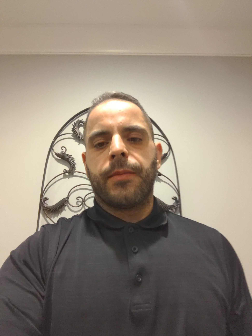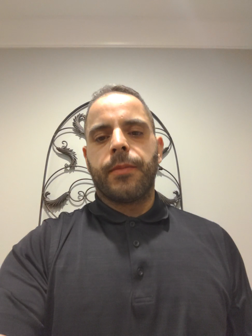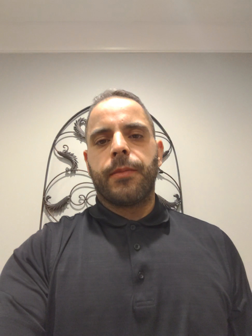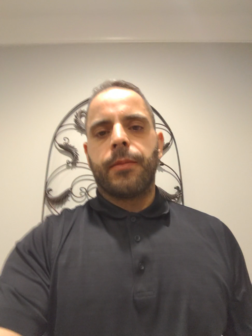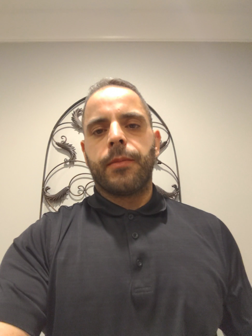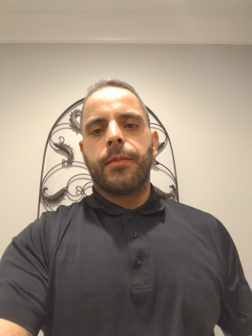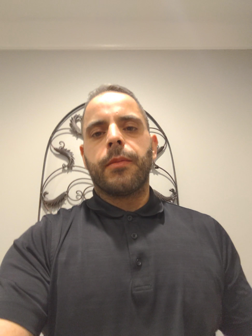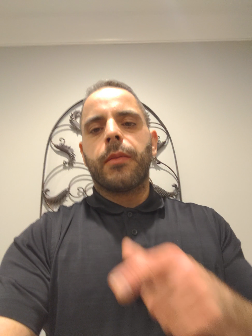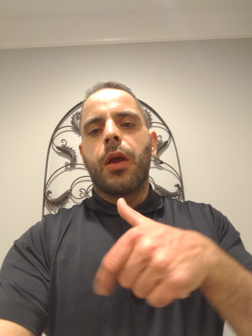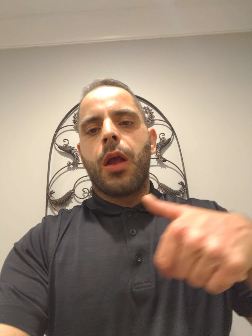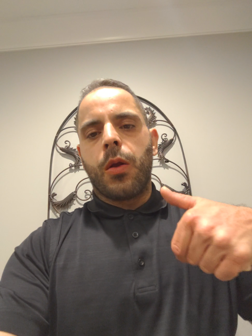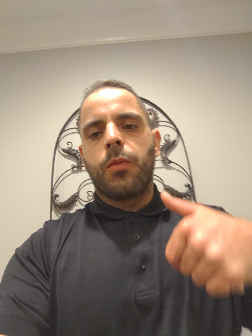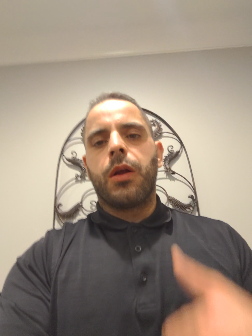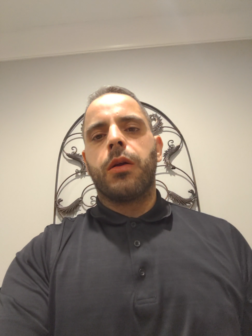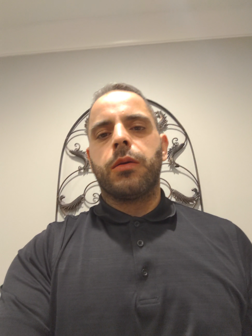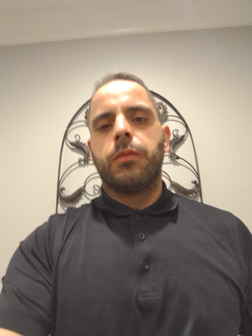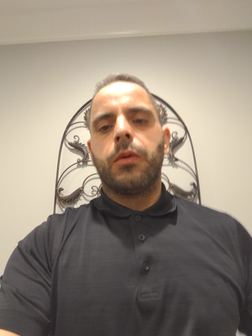underwear